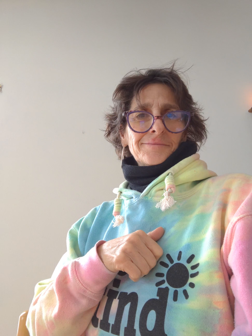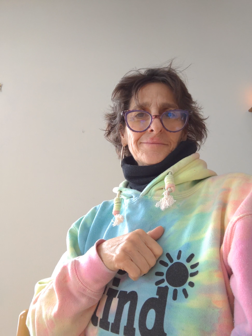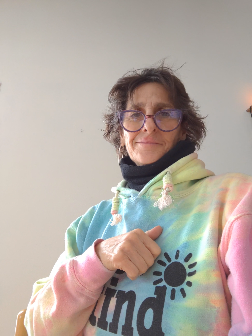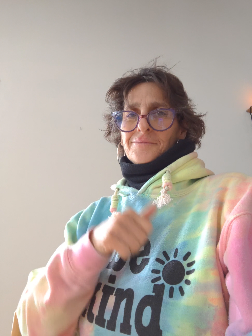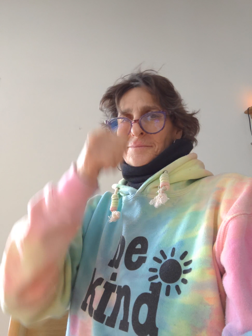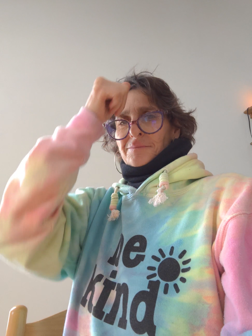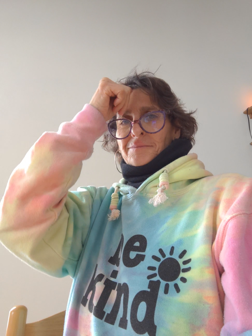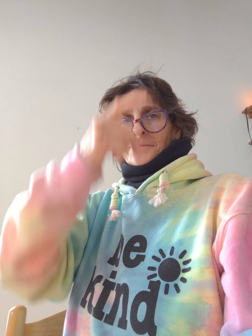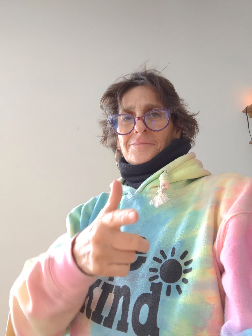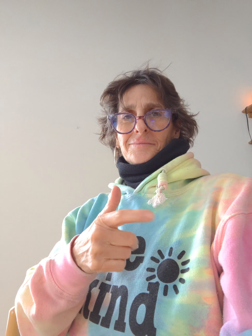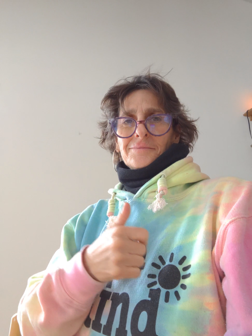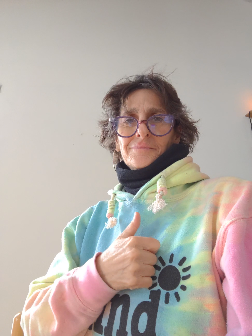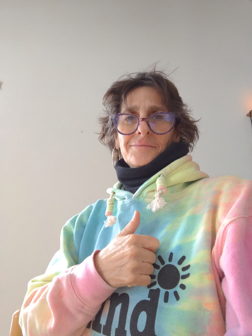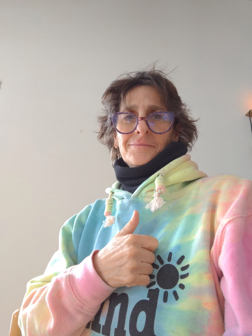brother